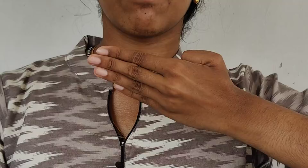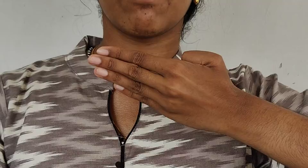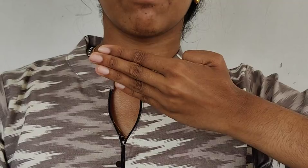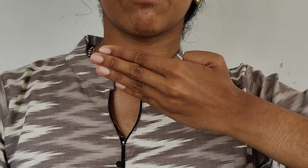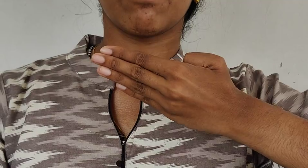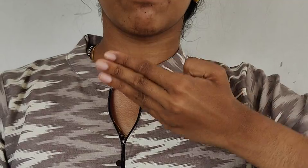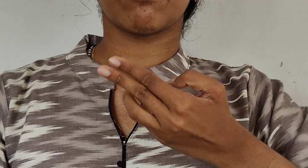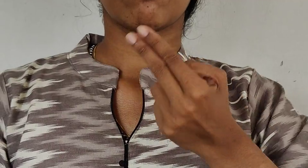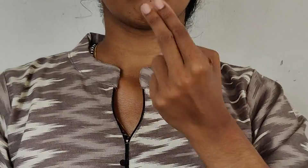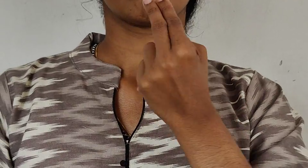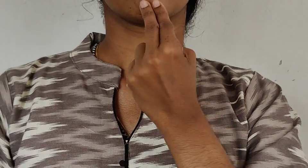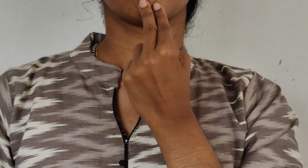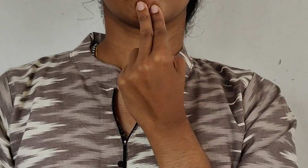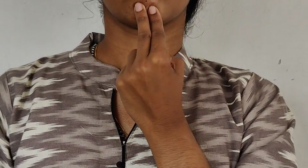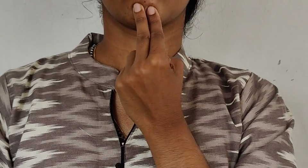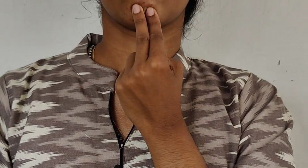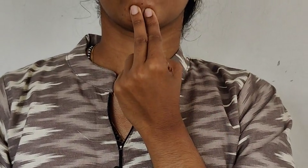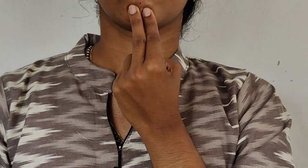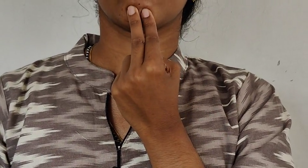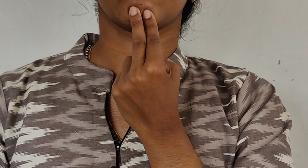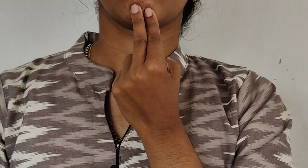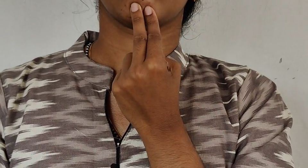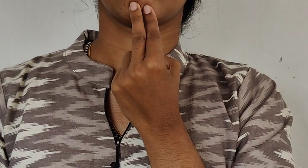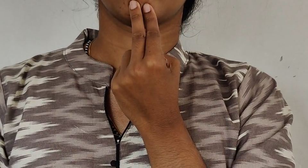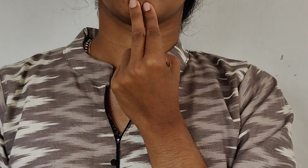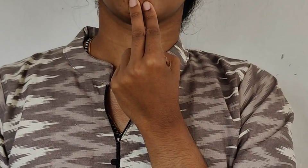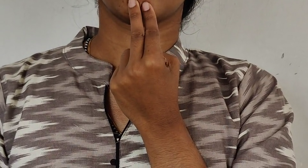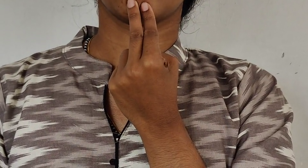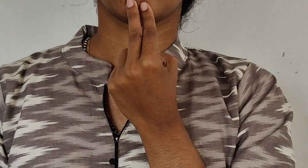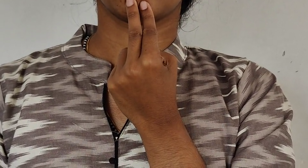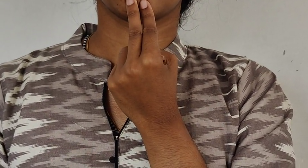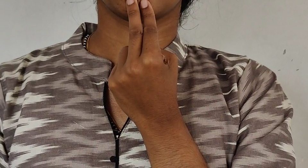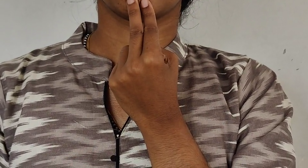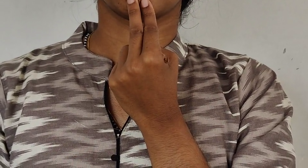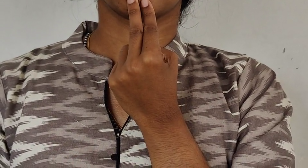അഃ